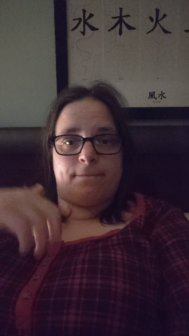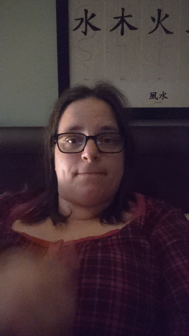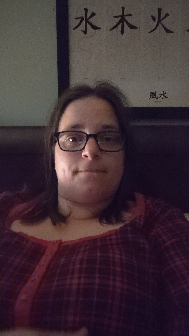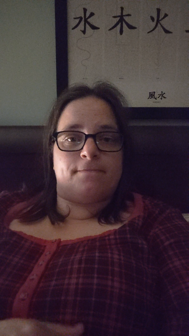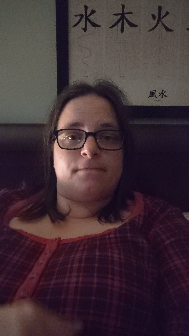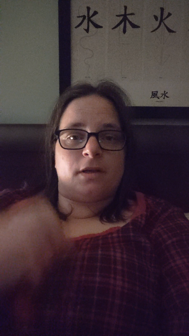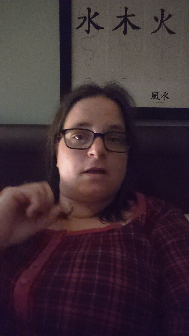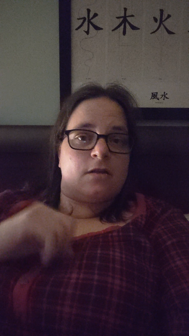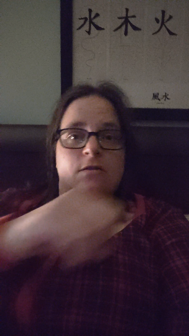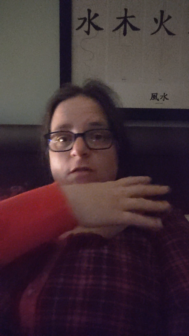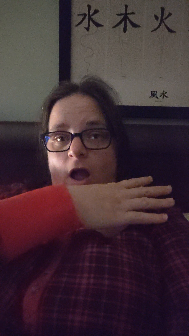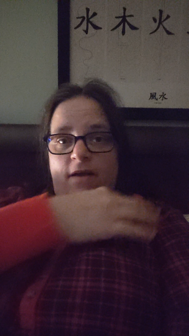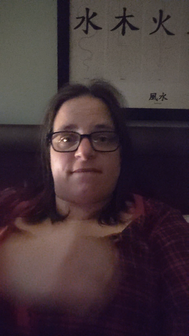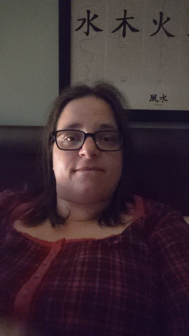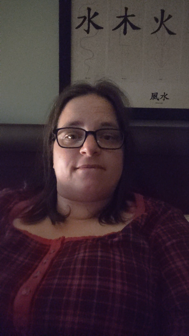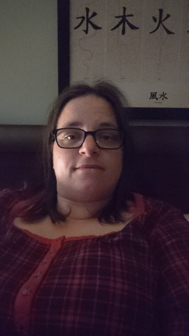scarf